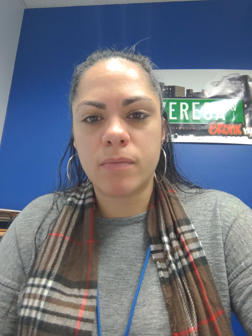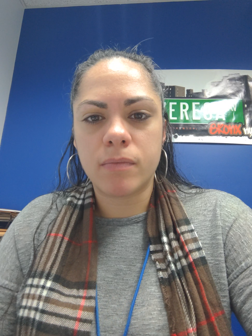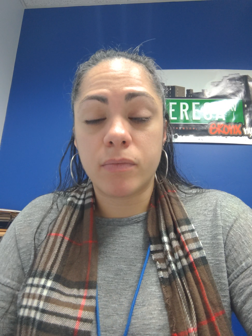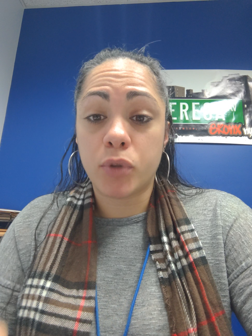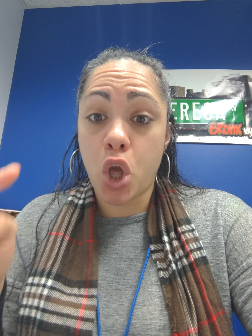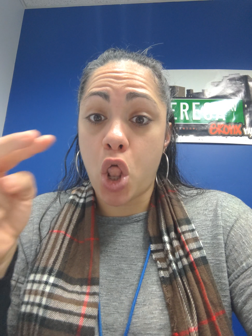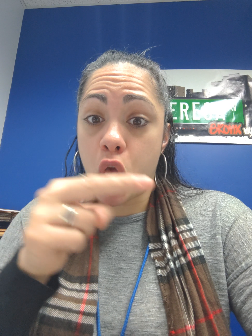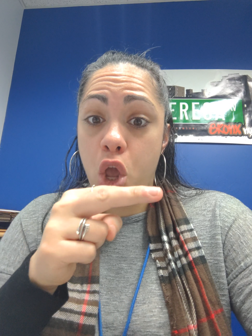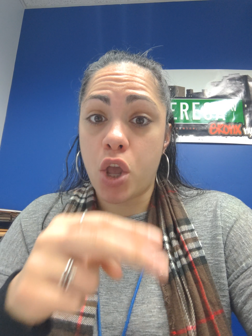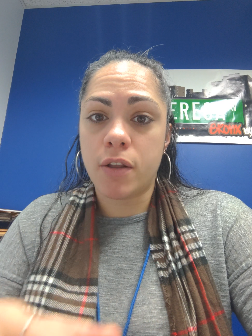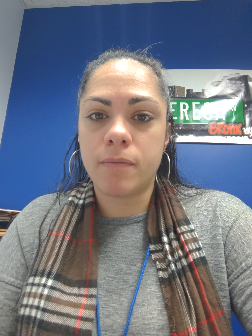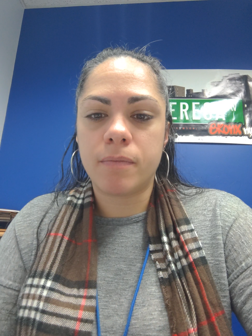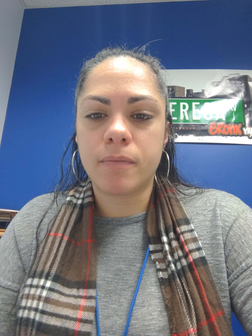look